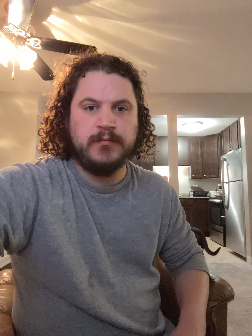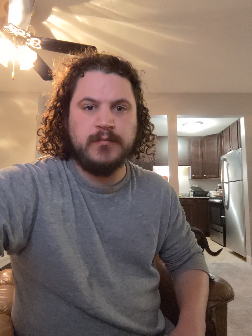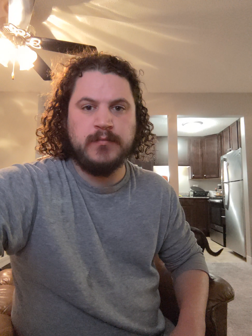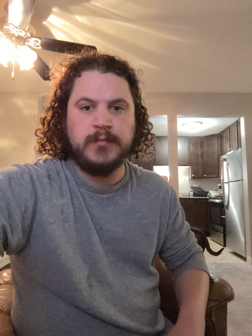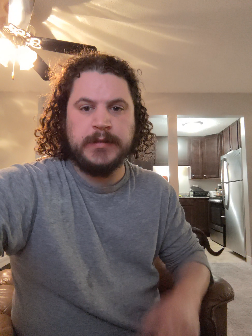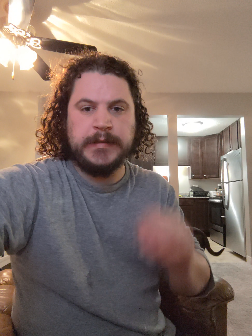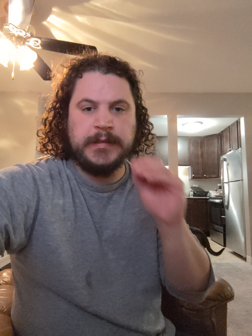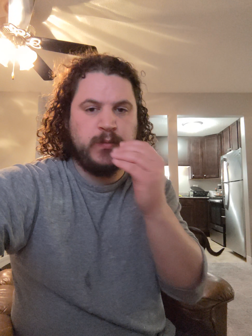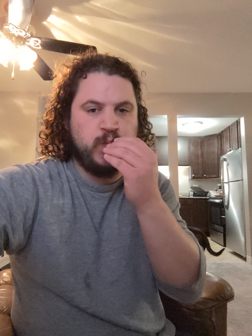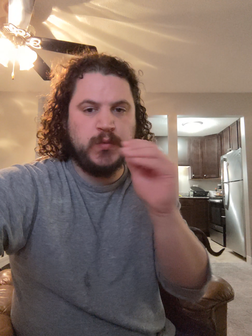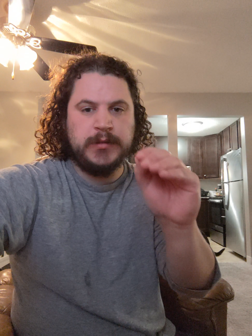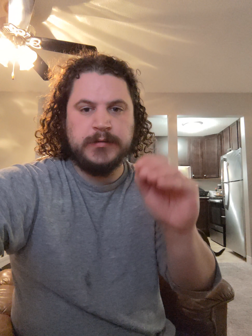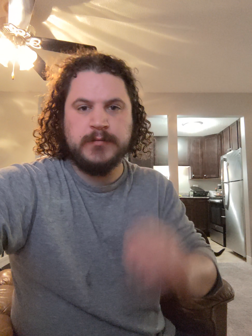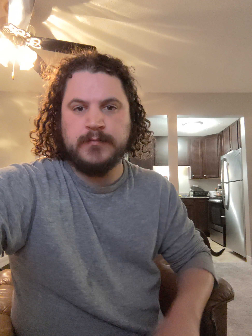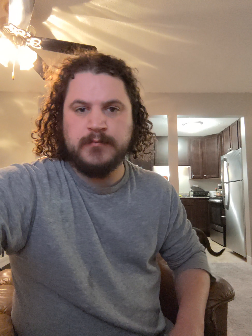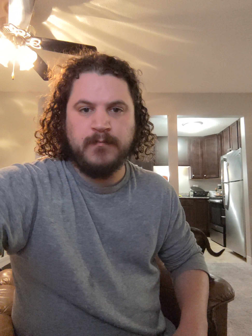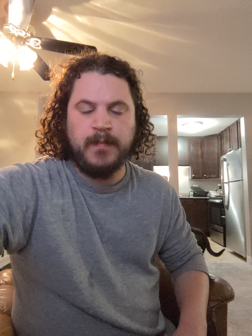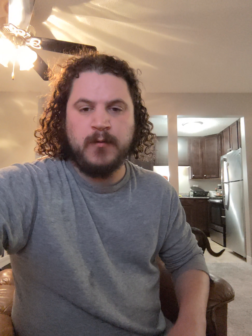kiss